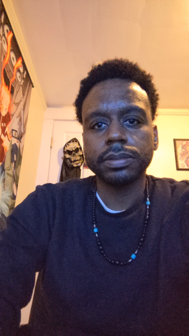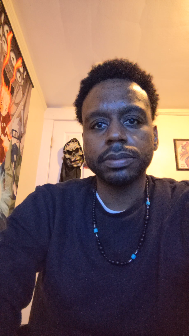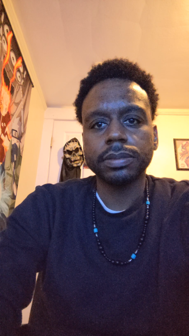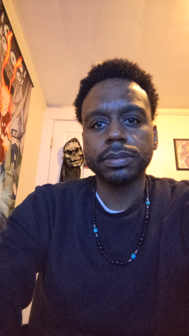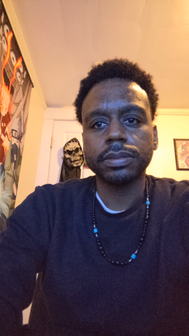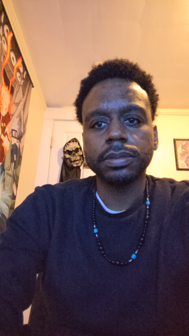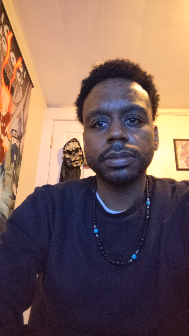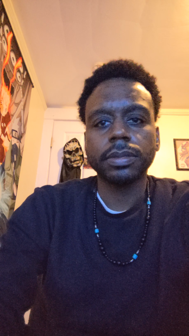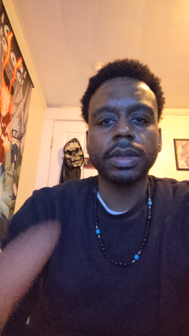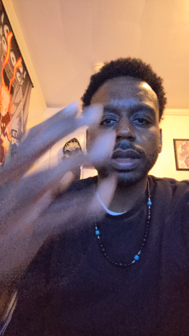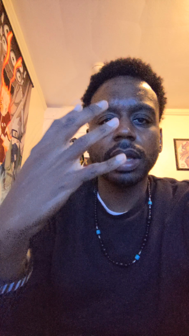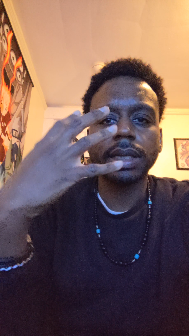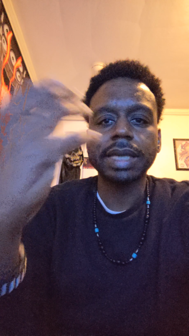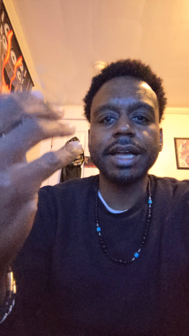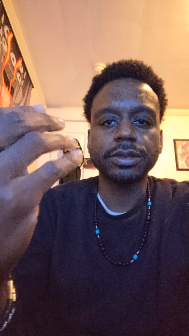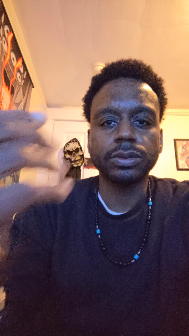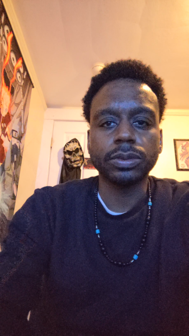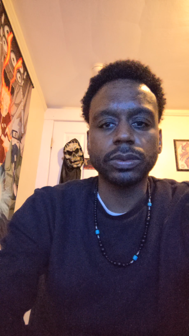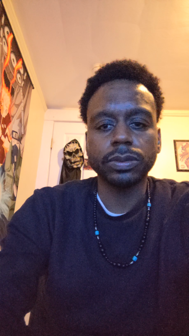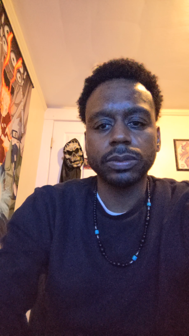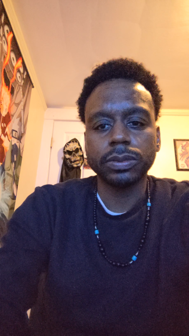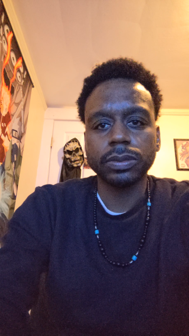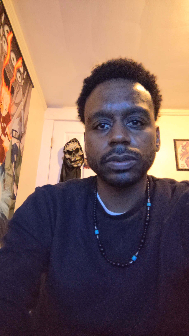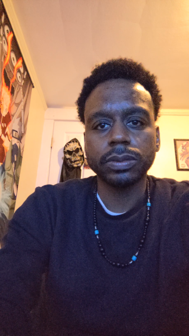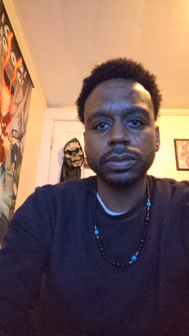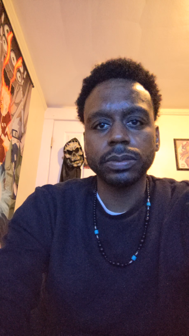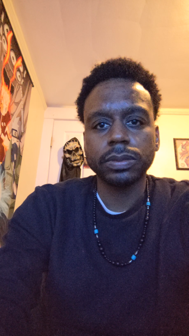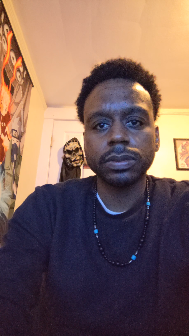got to